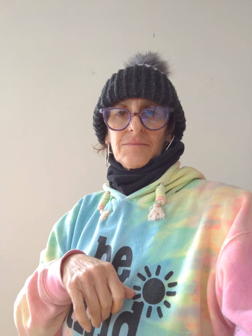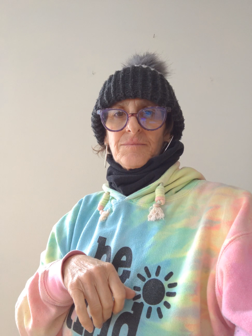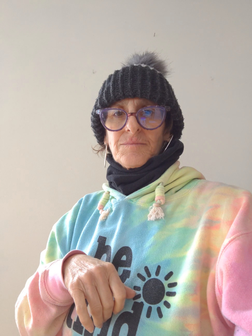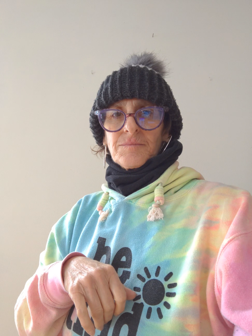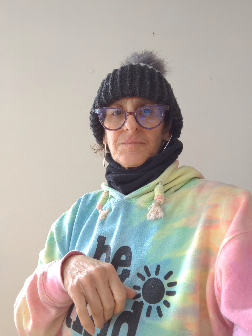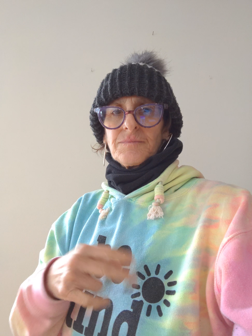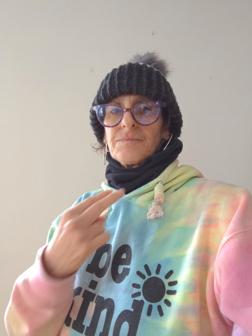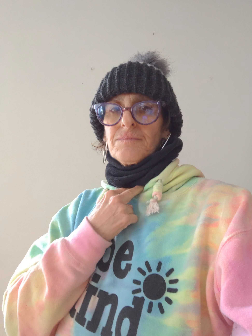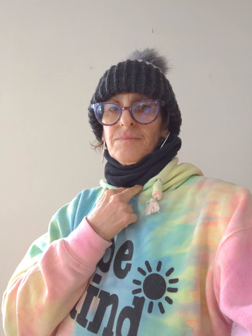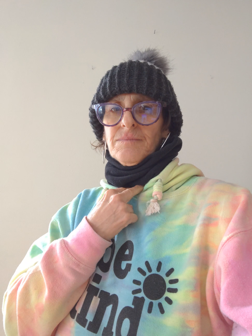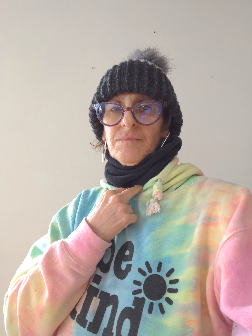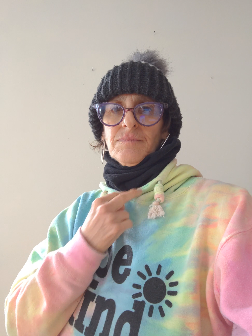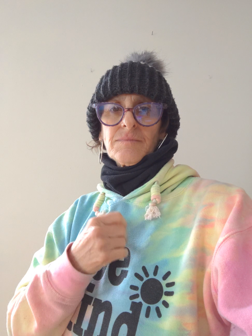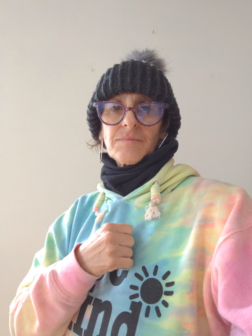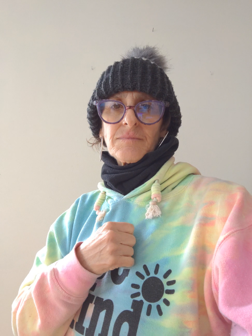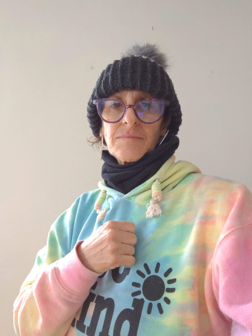stuck